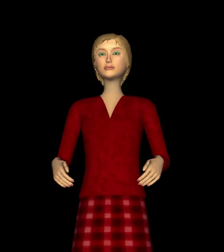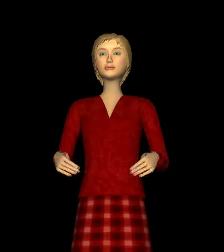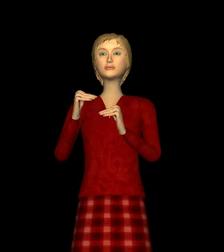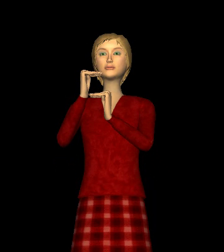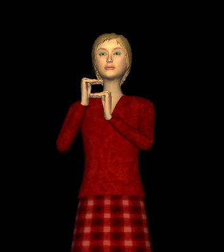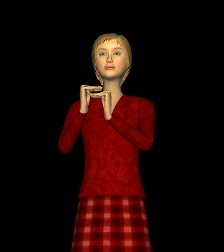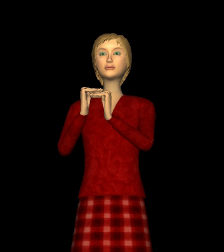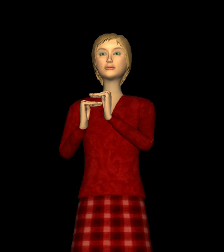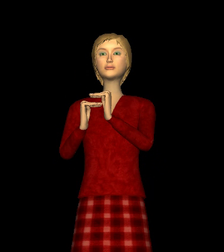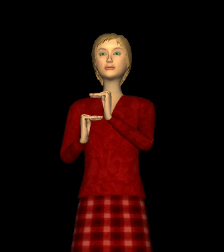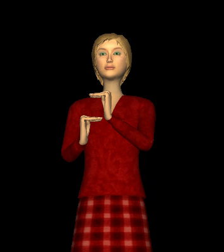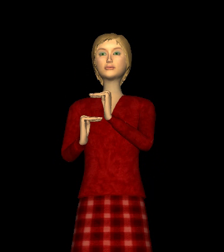برنامج